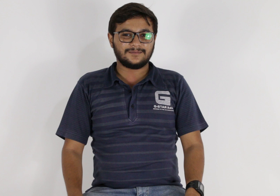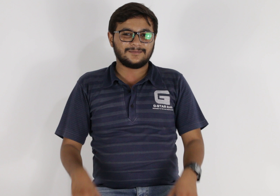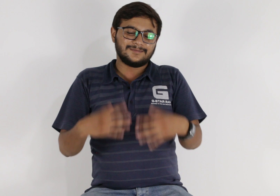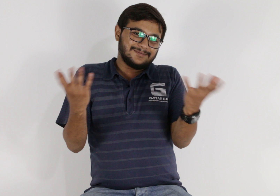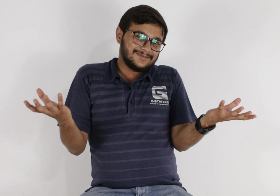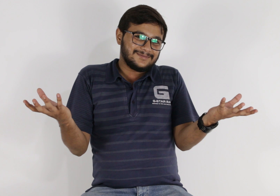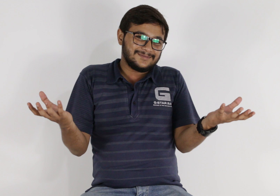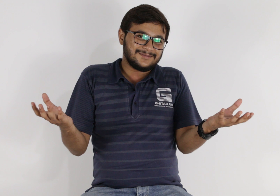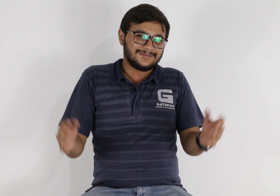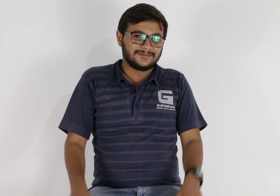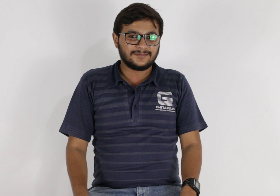surprise